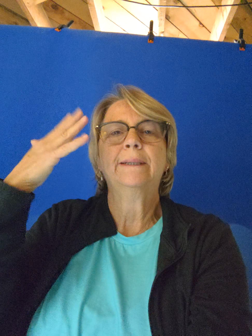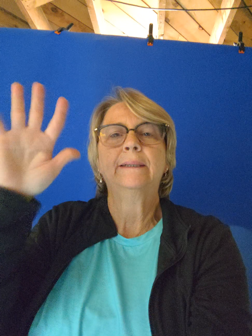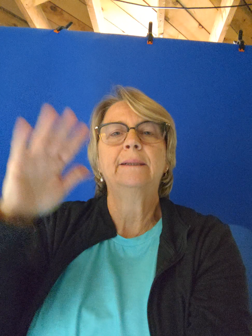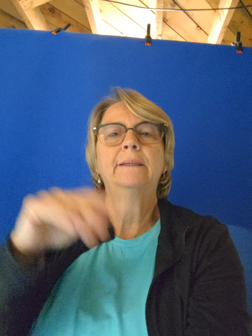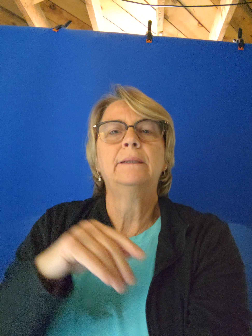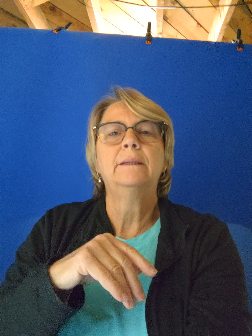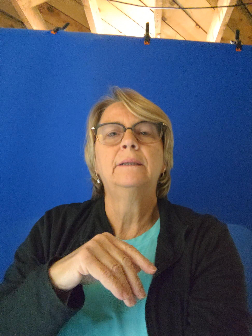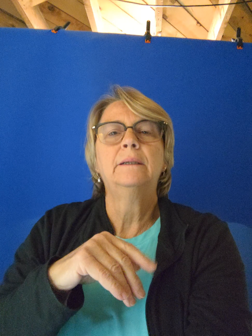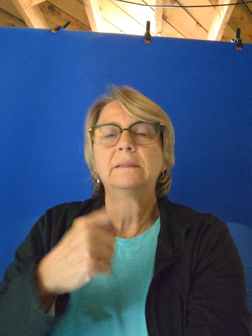tree